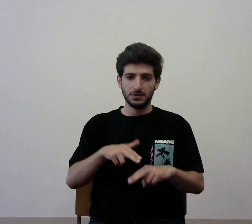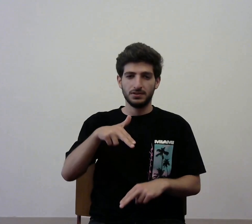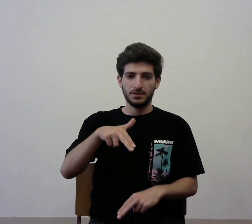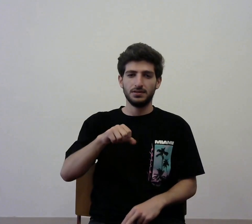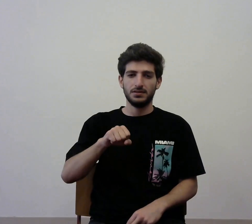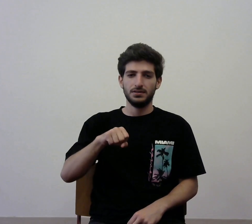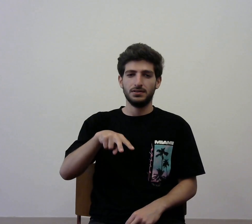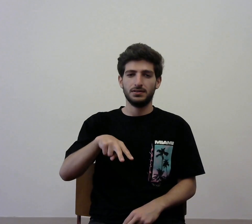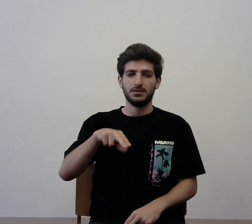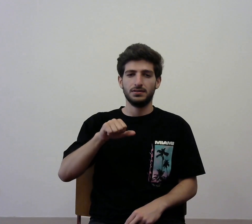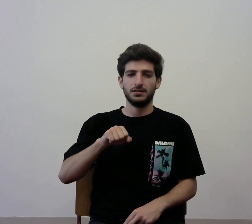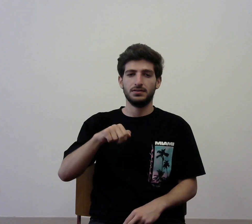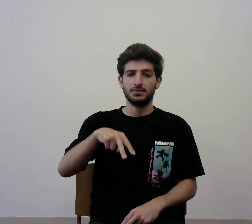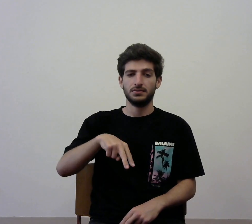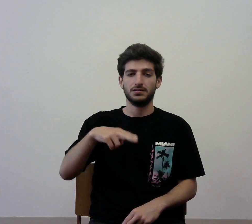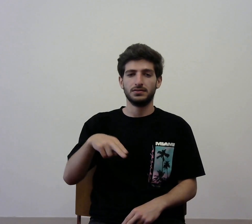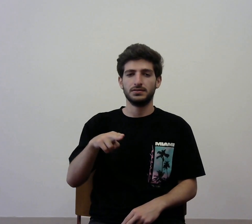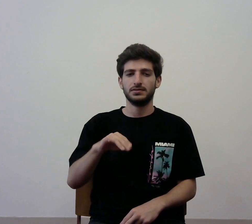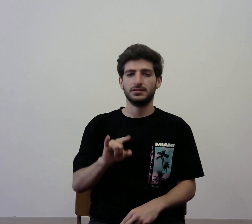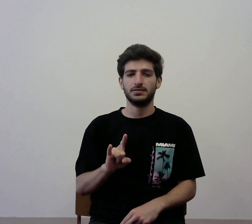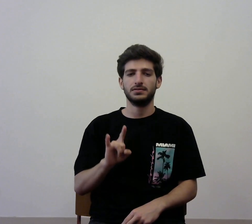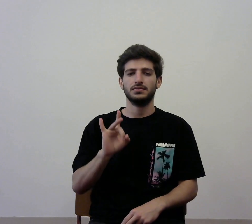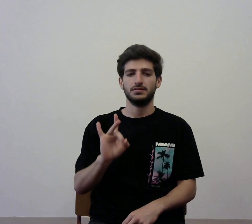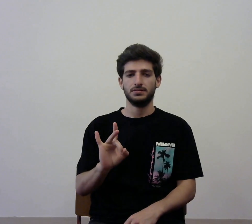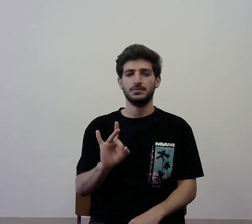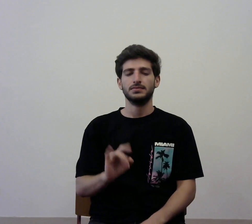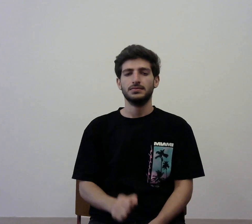halaldır